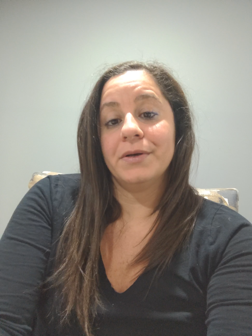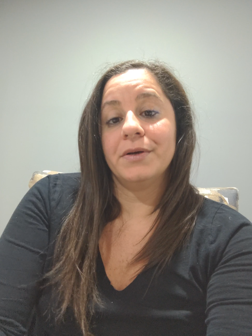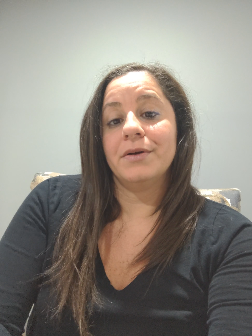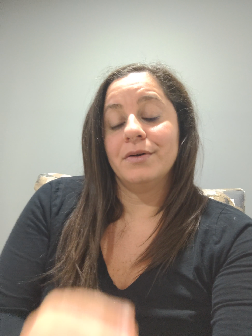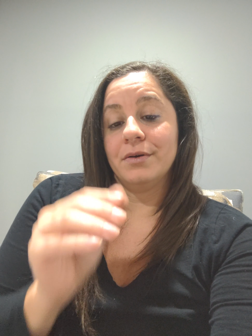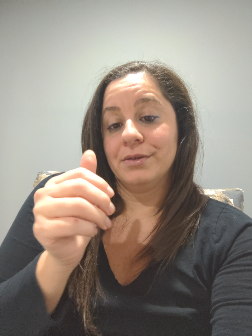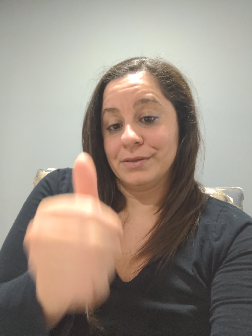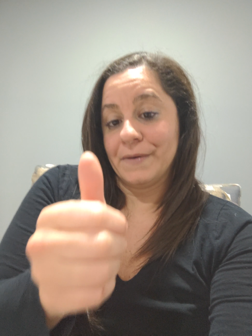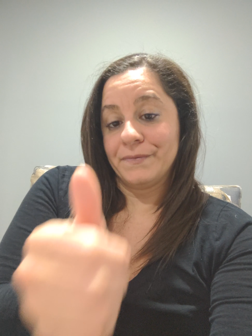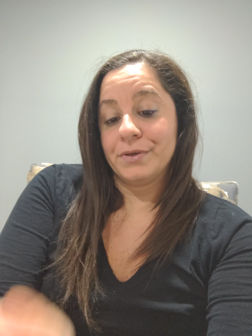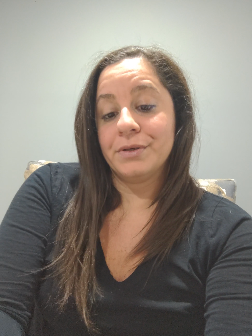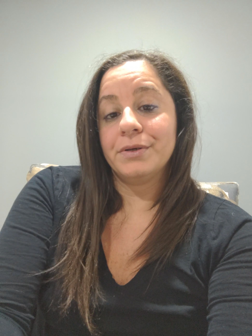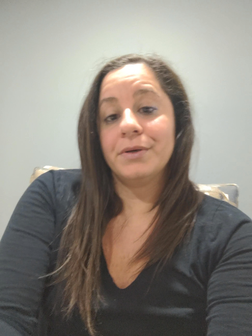yourself